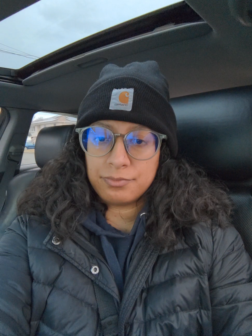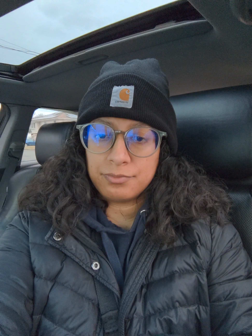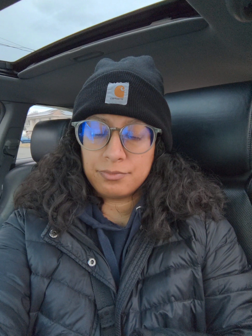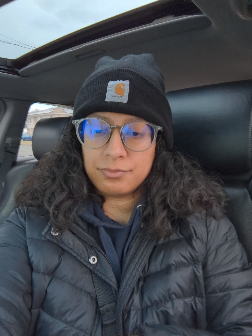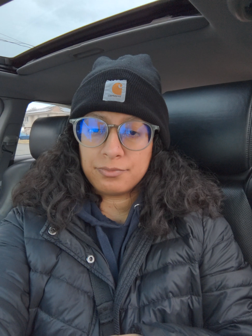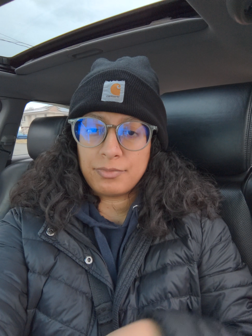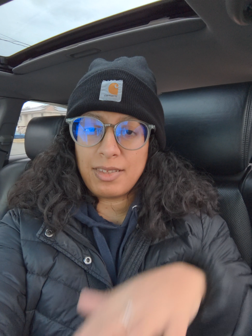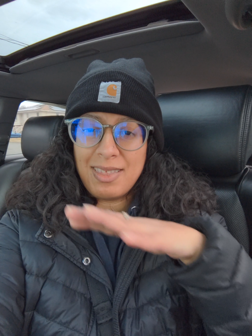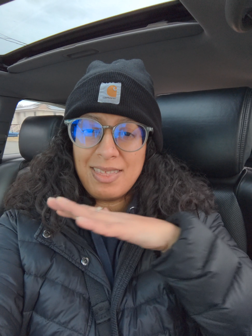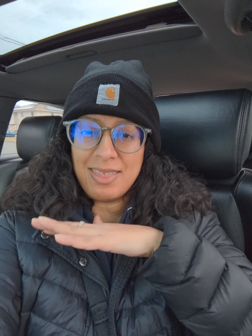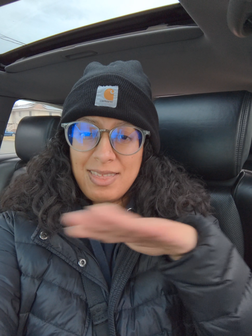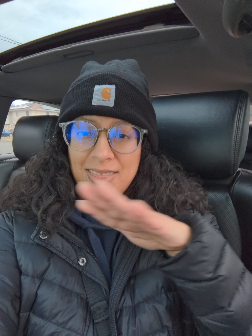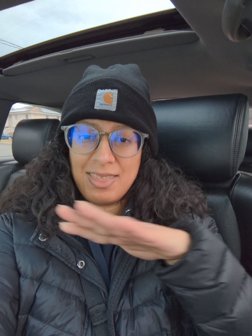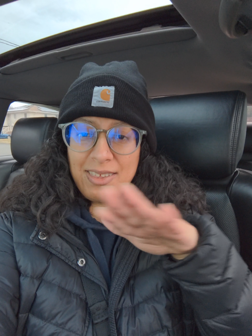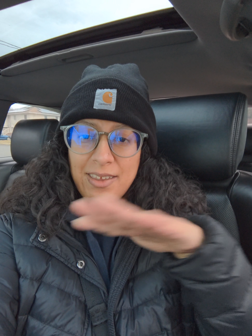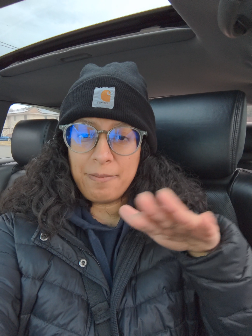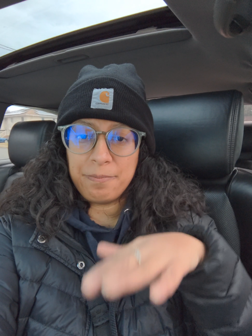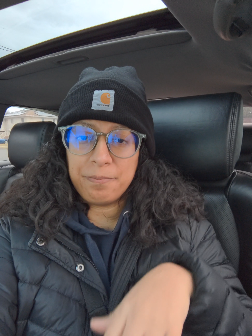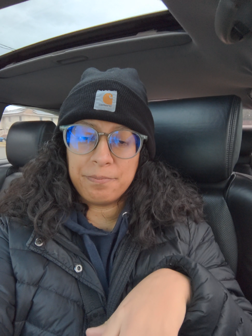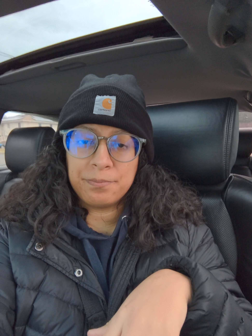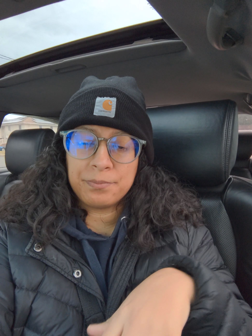clean